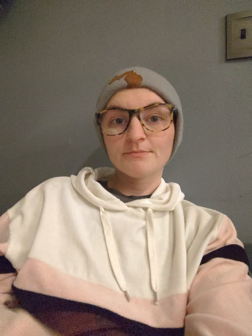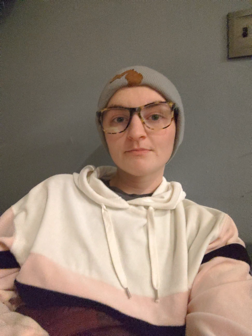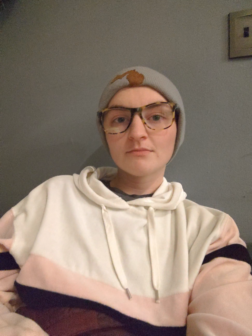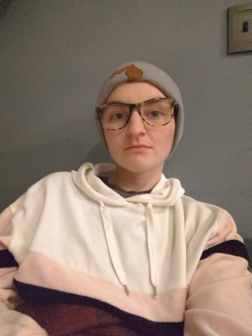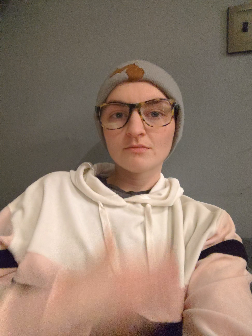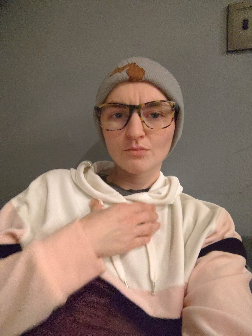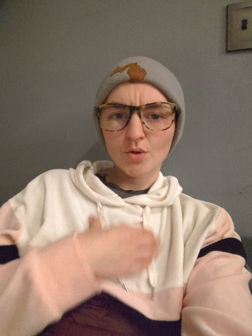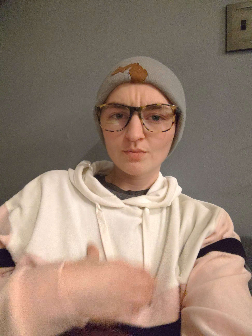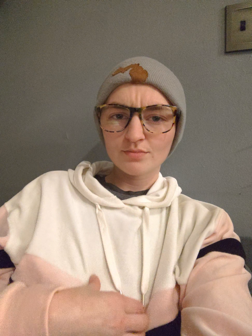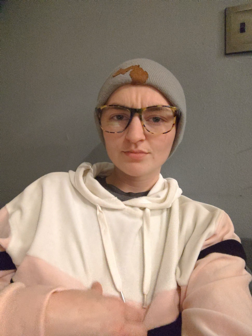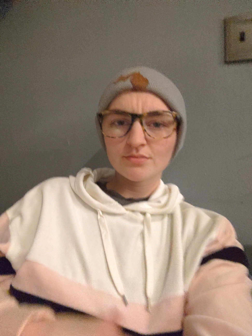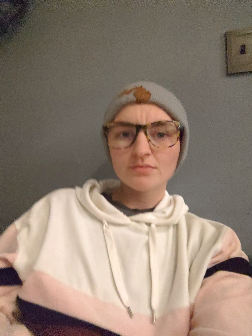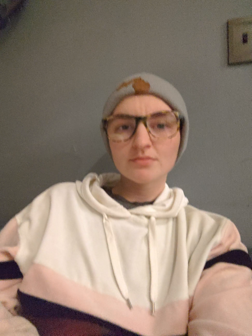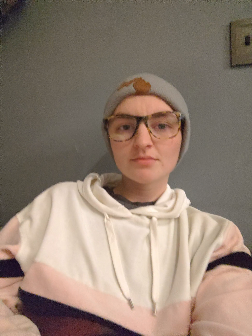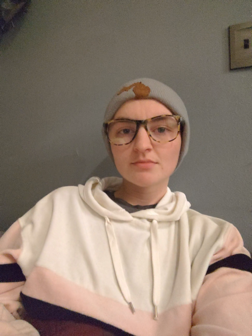hungry